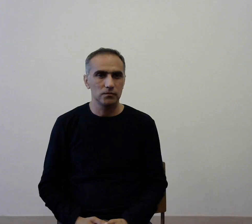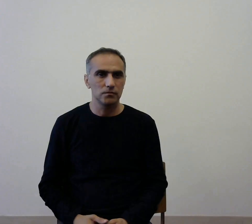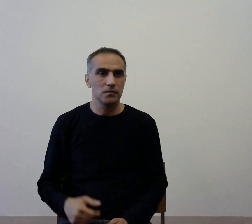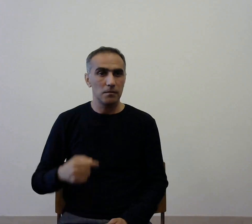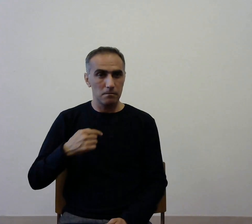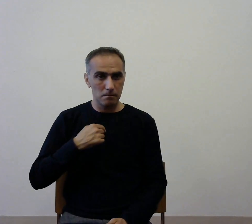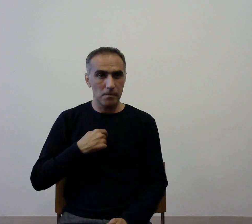mən